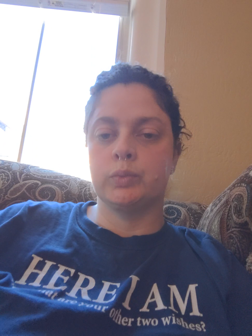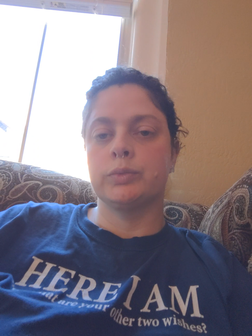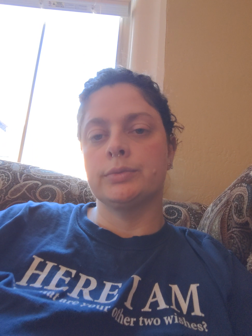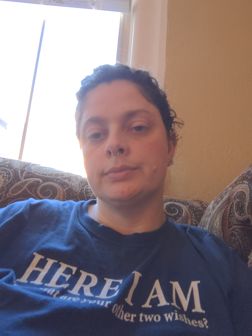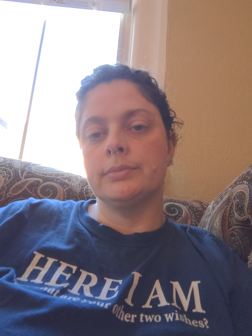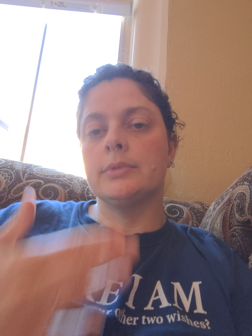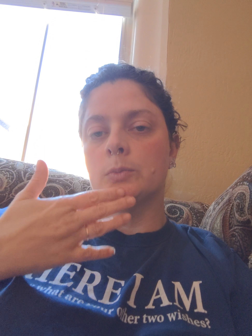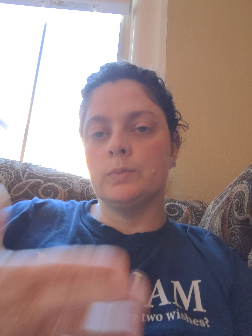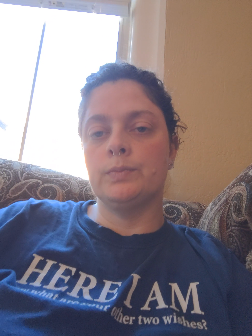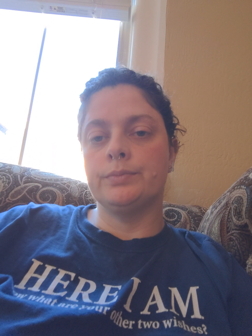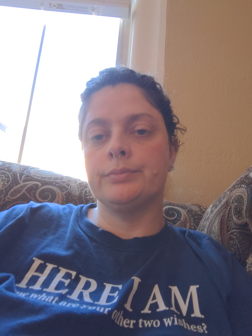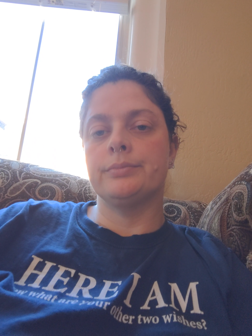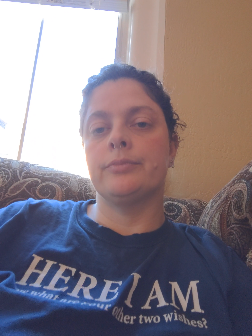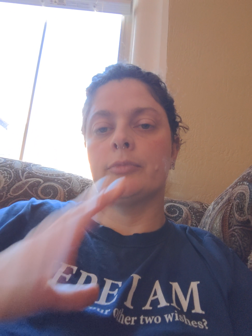thank you